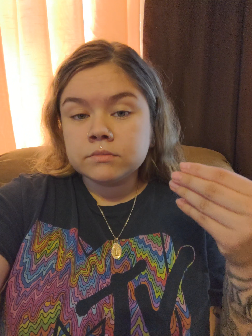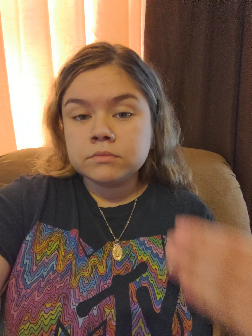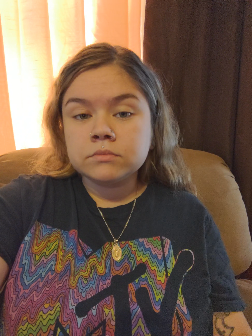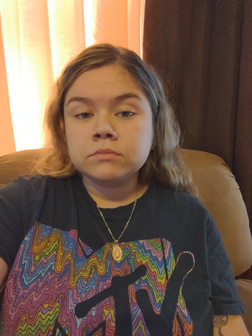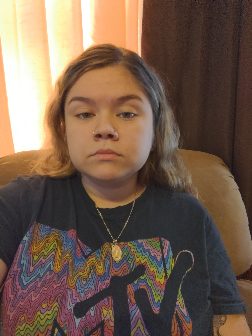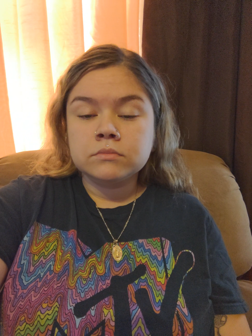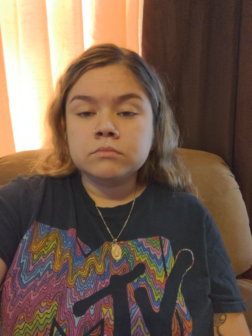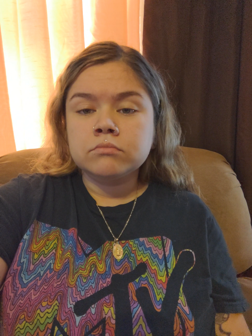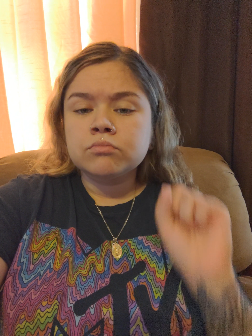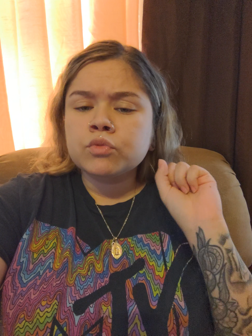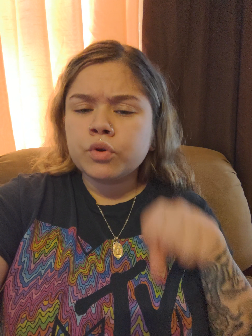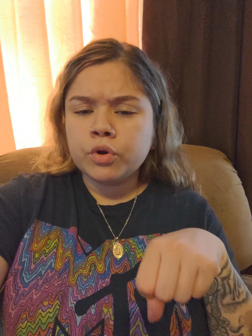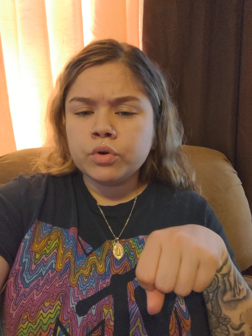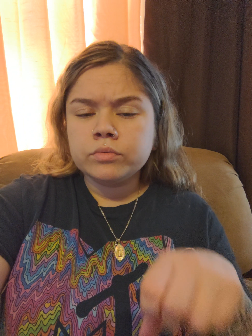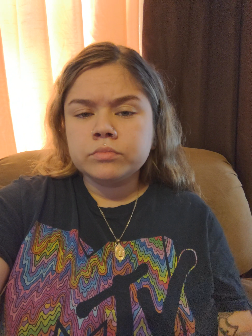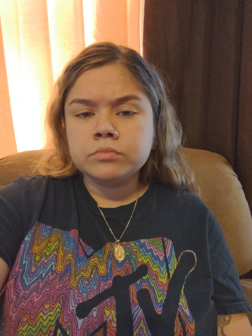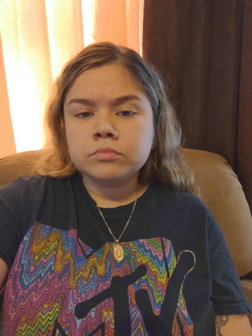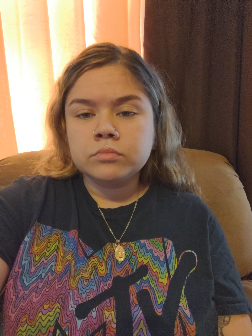could